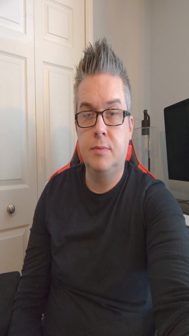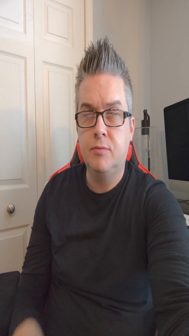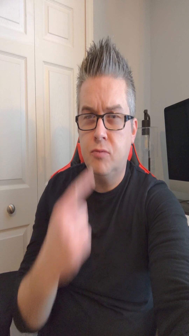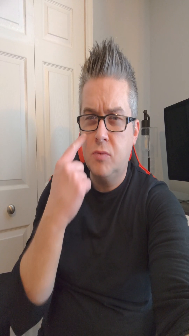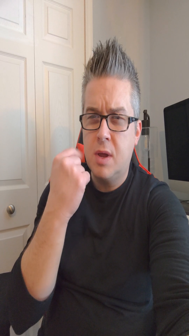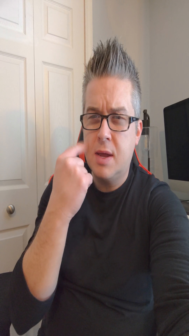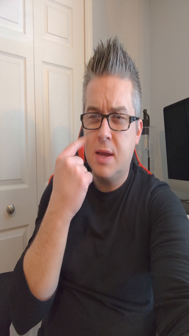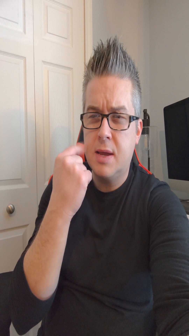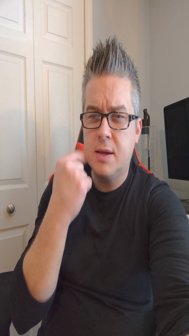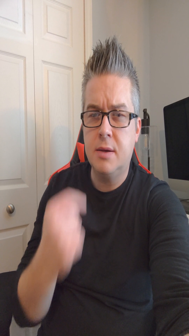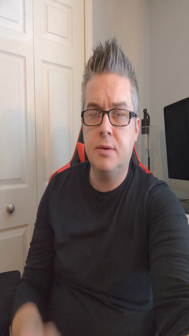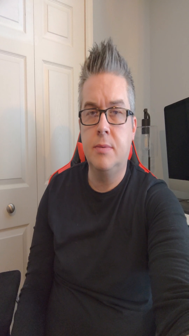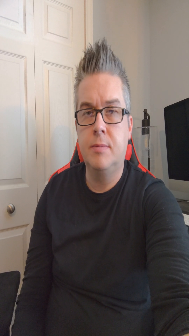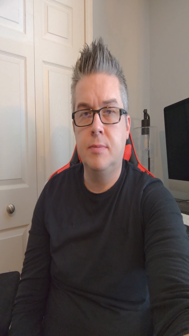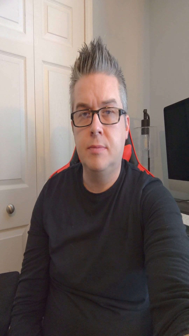cry